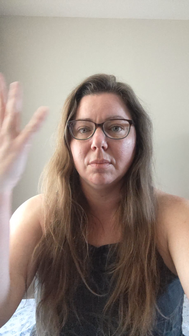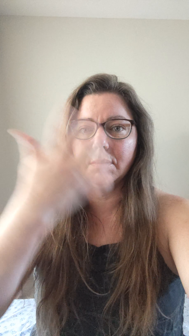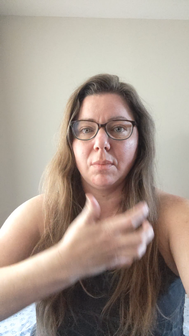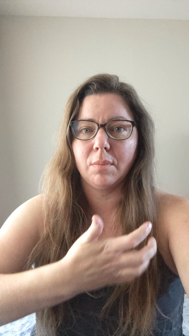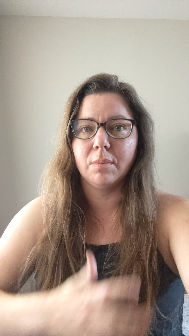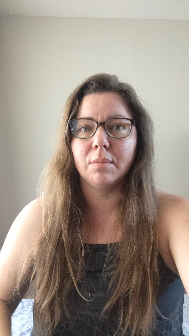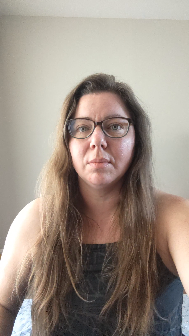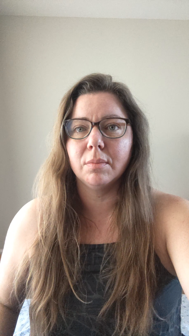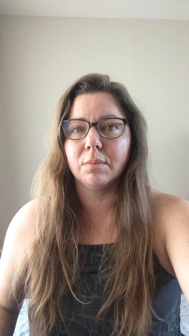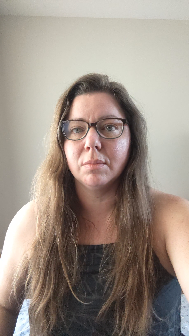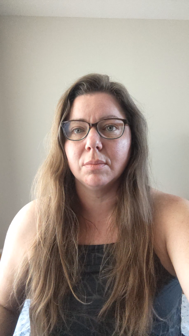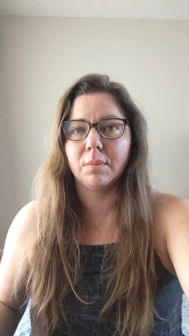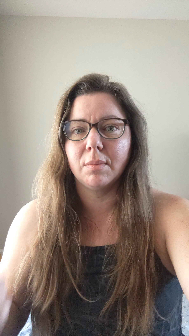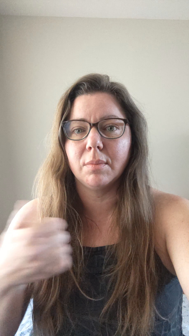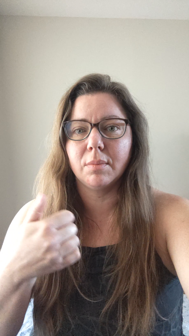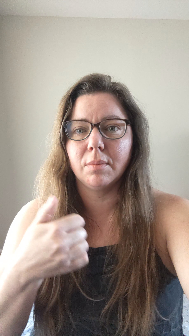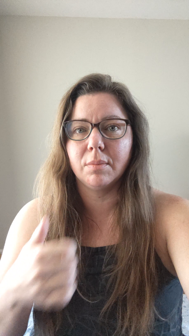game